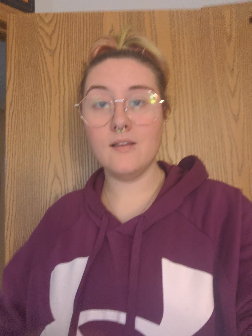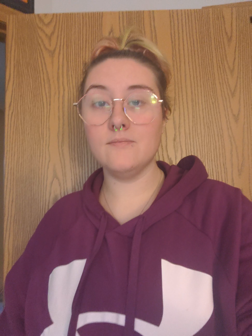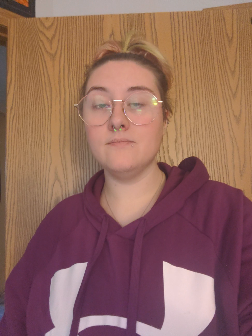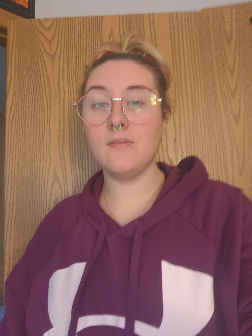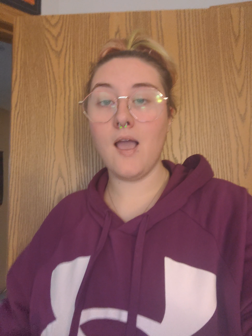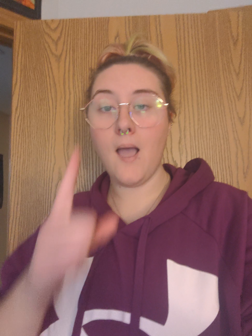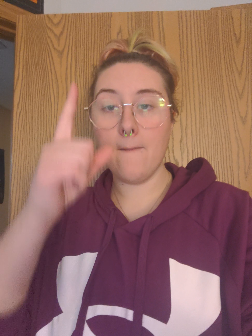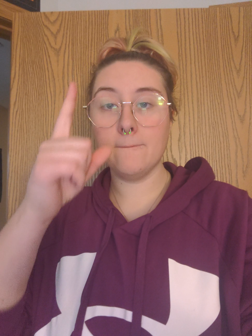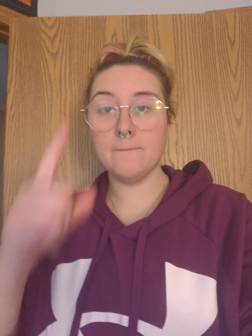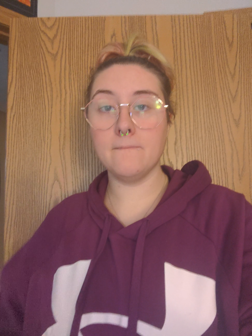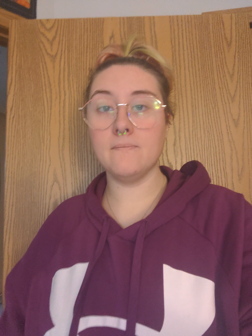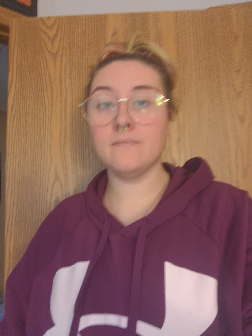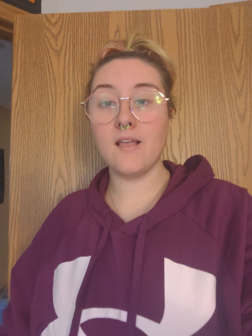up